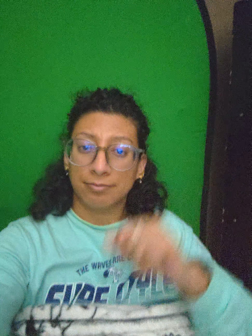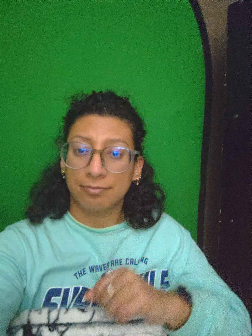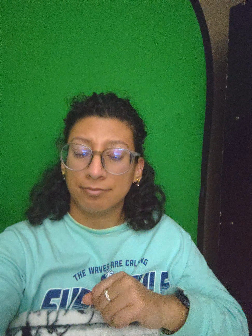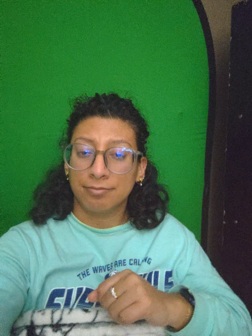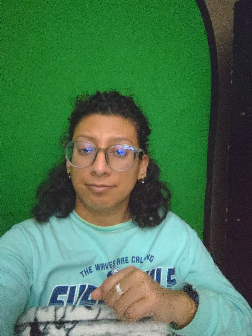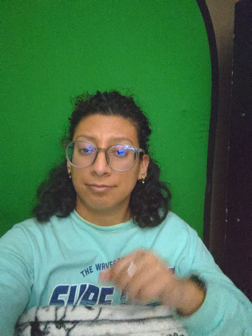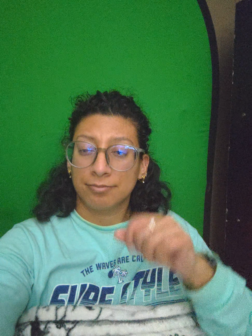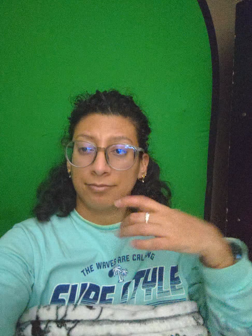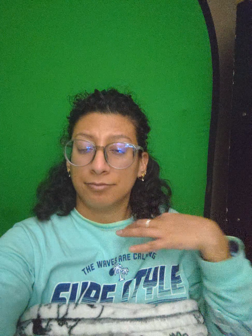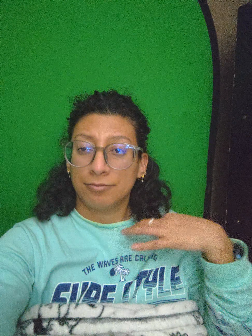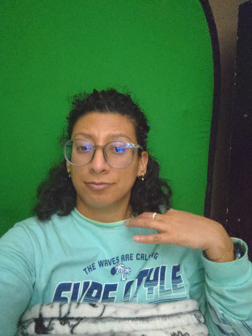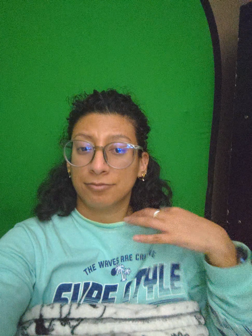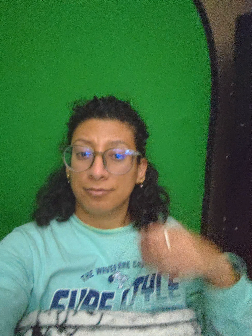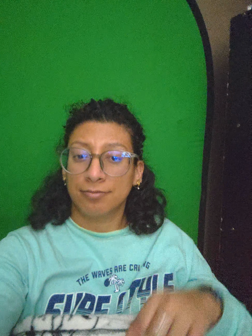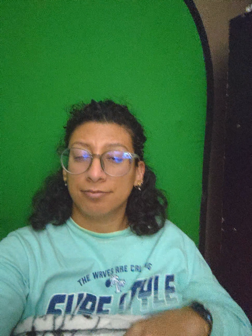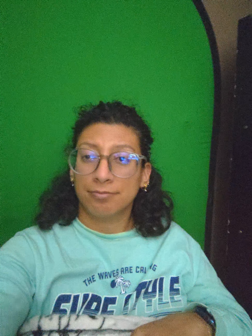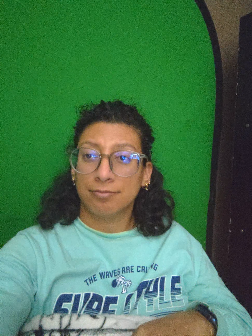shirt